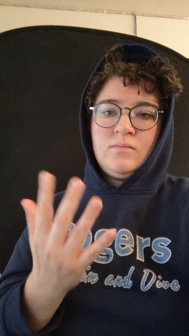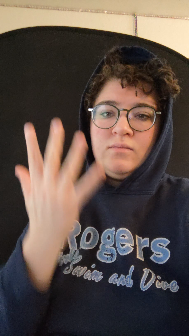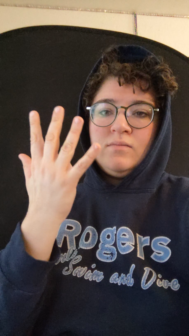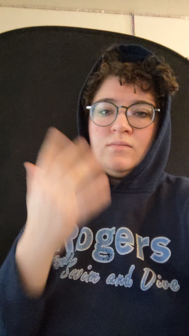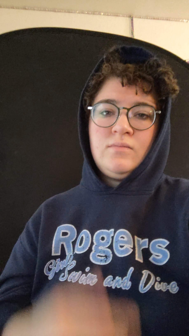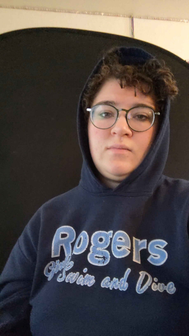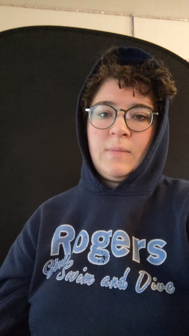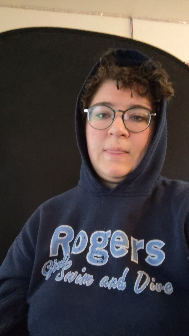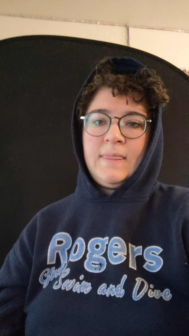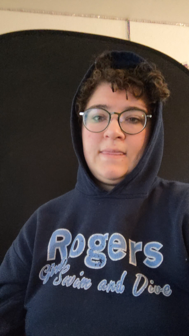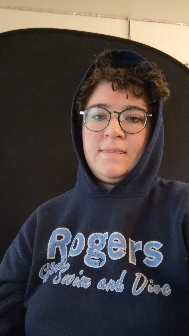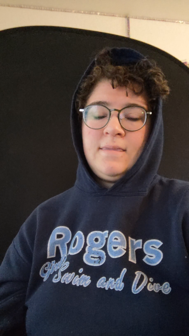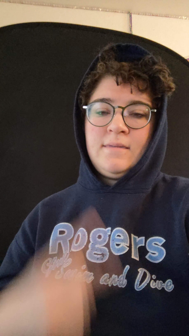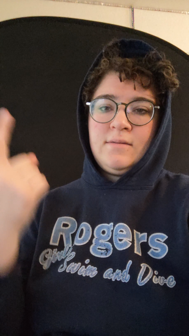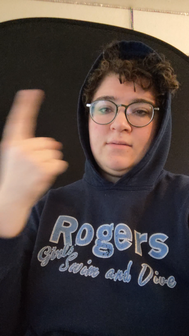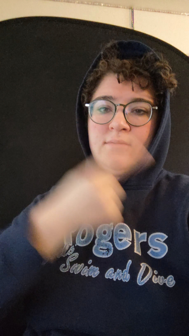day